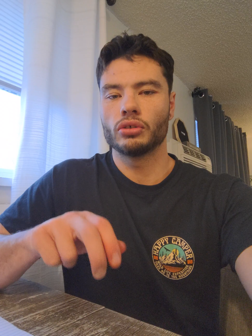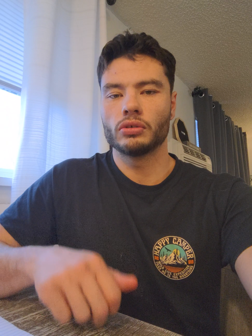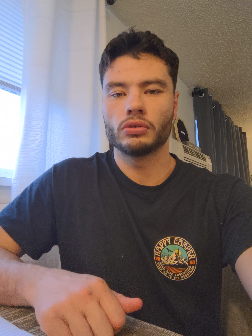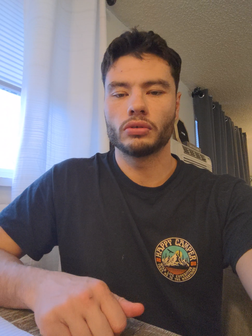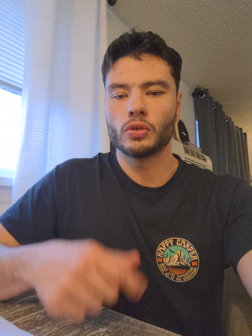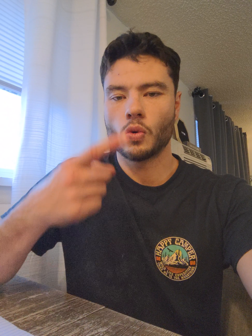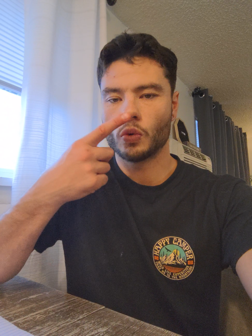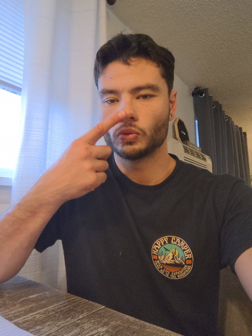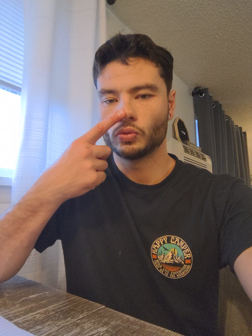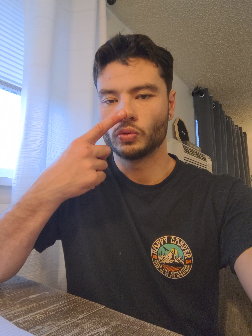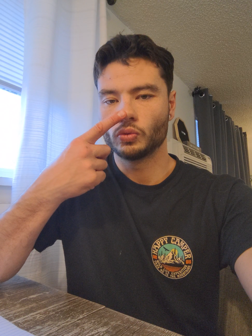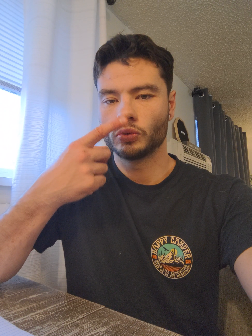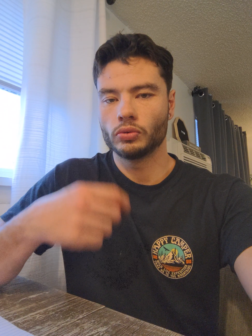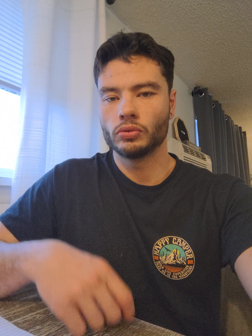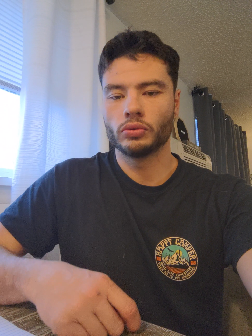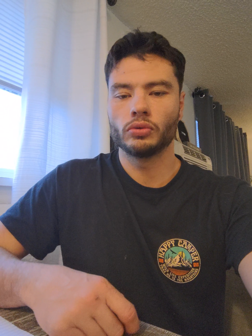nose